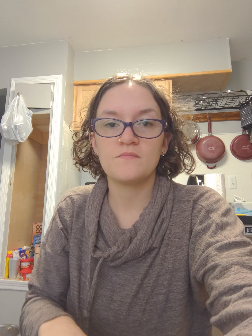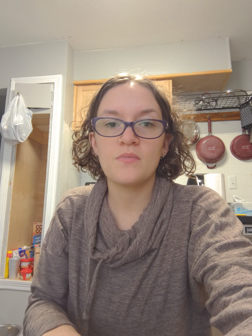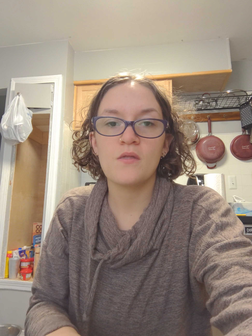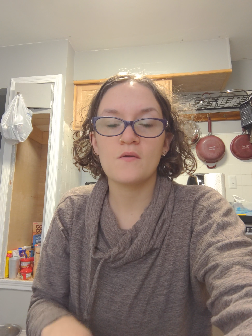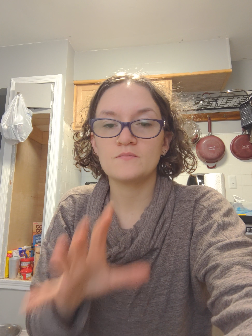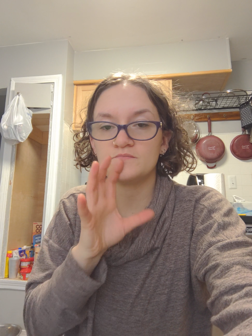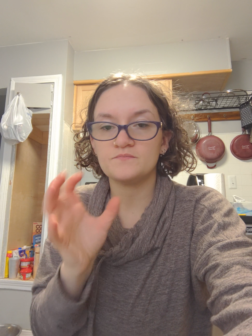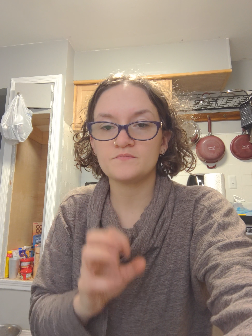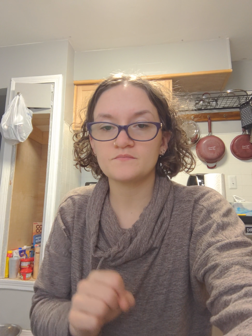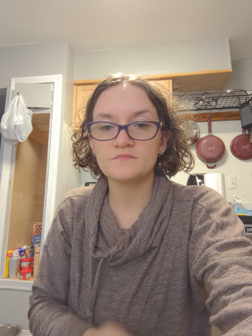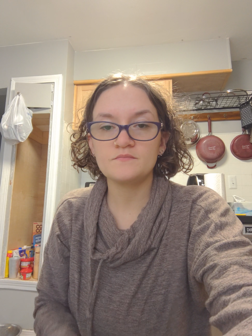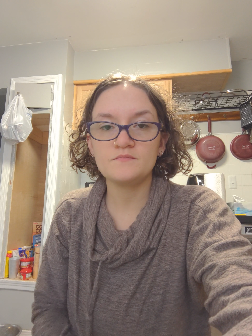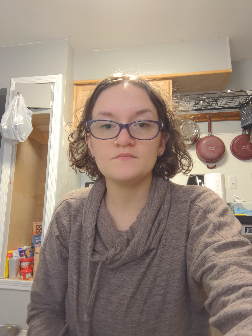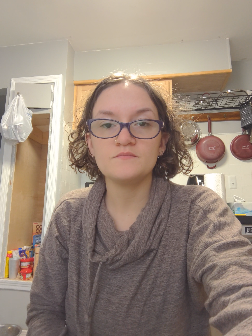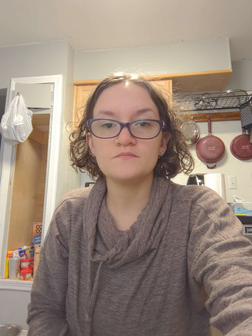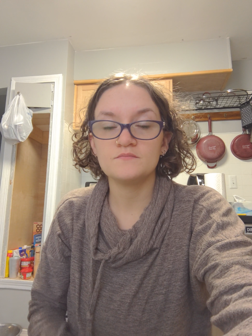old